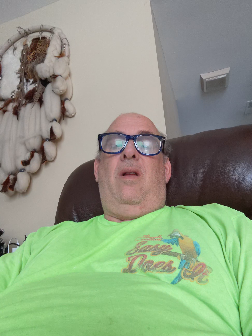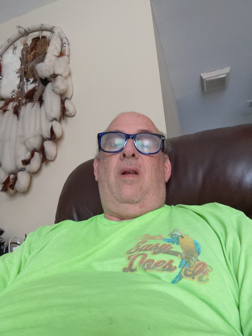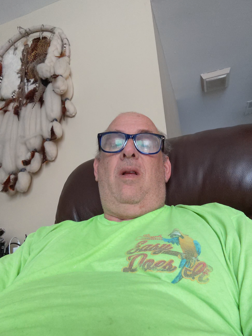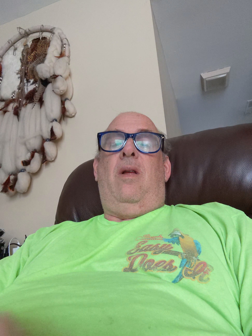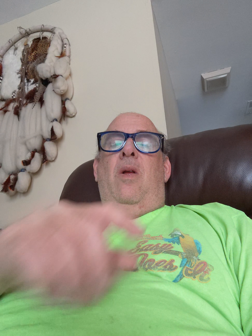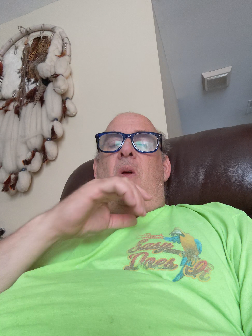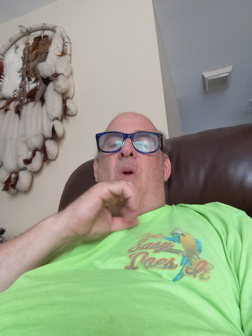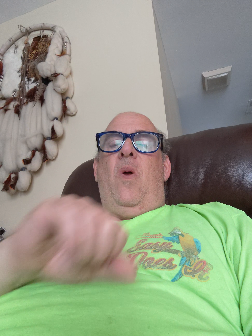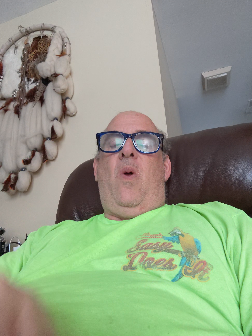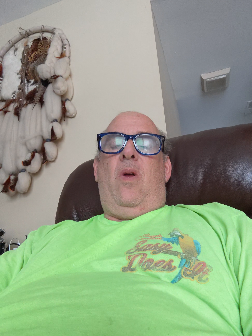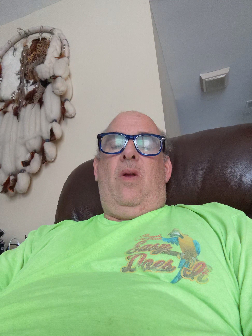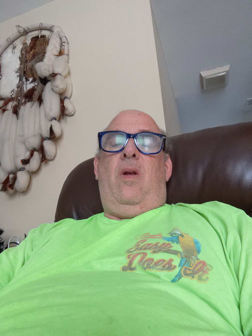old